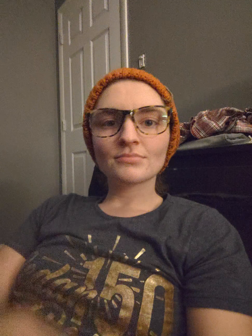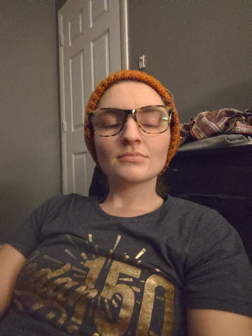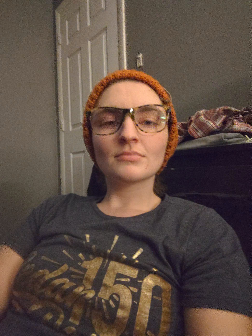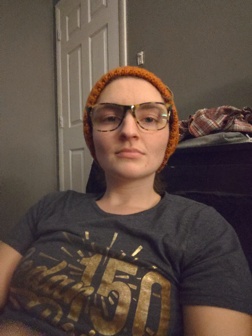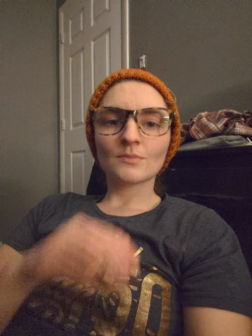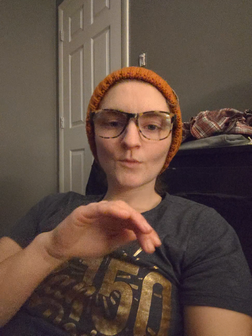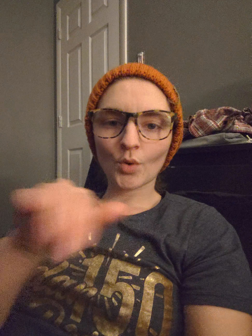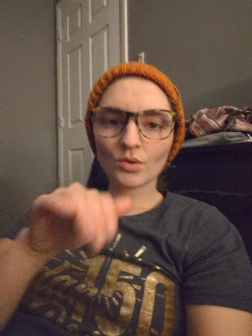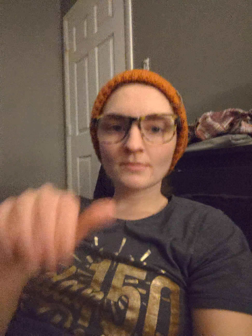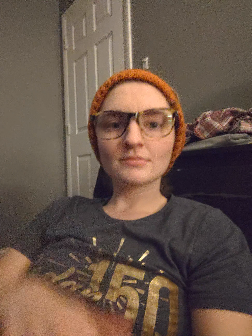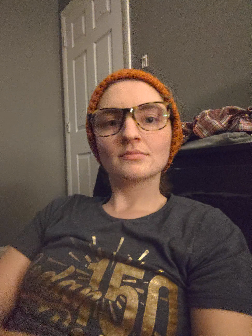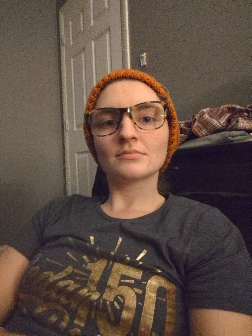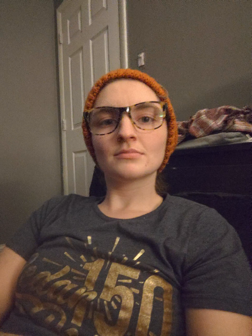pool